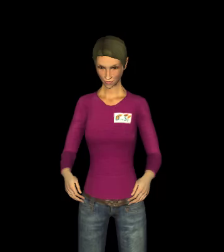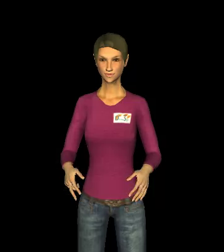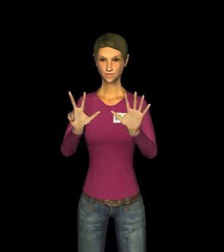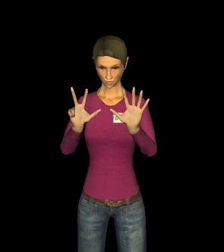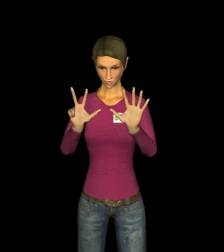8